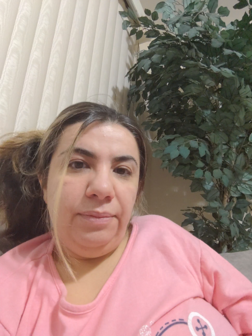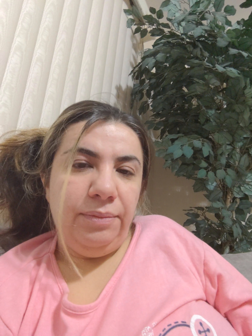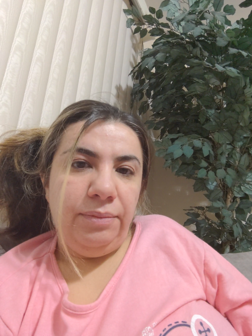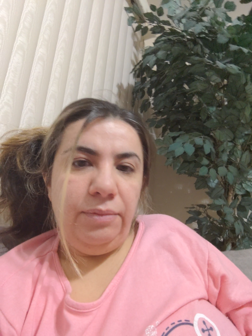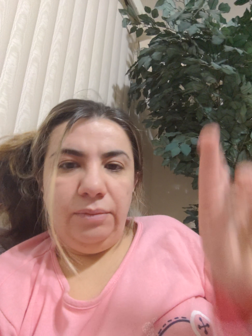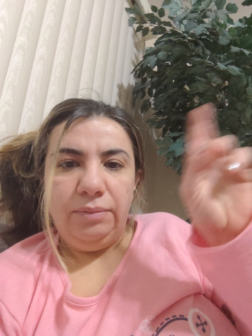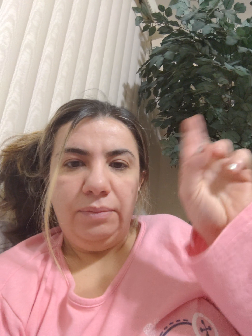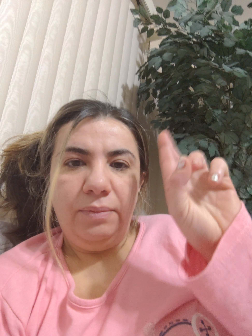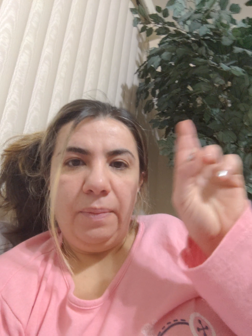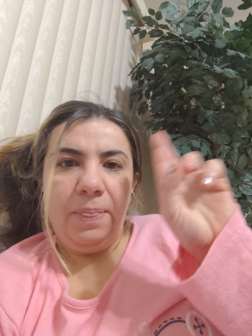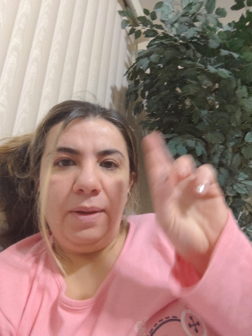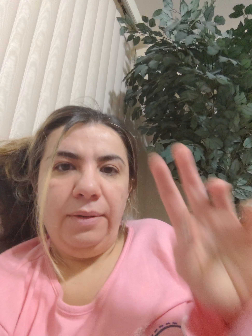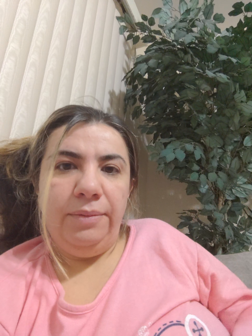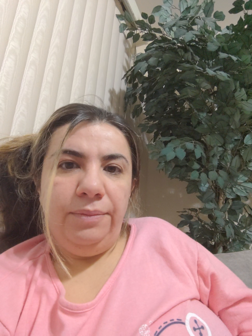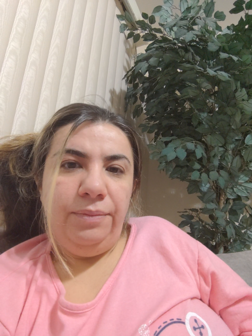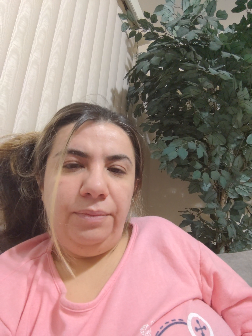refrigerator